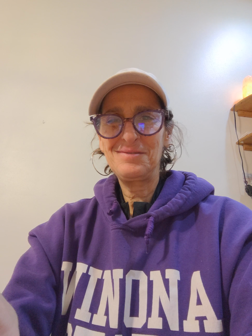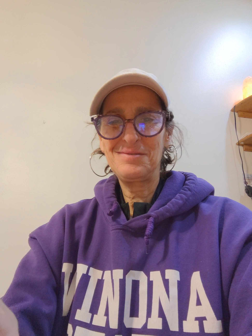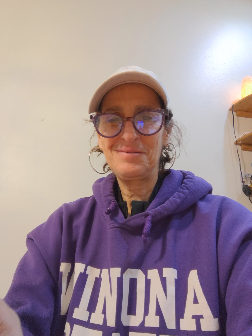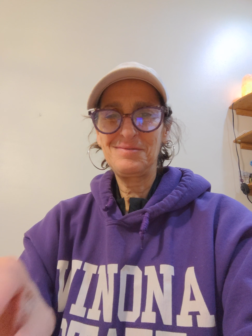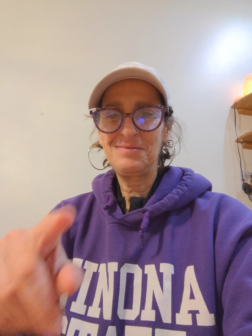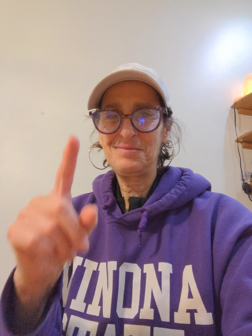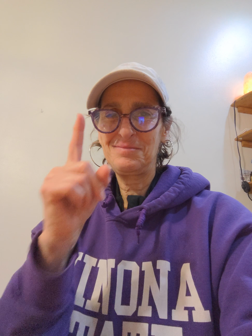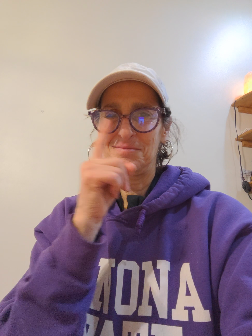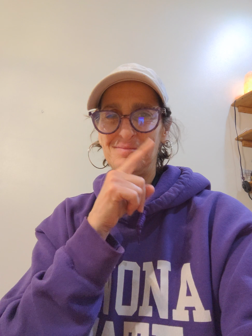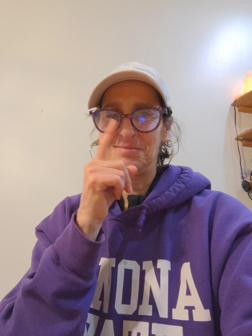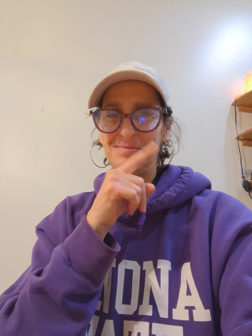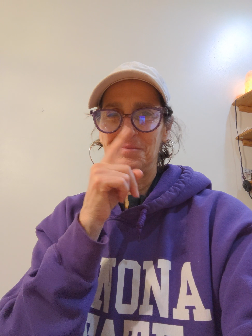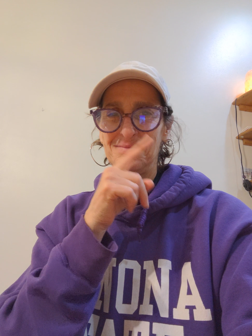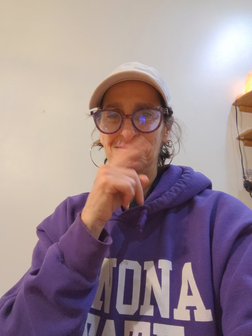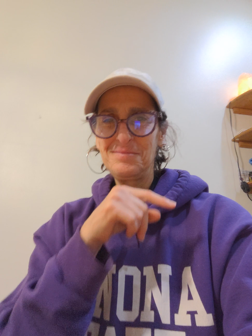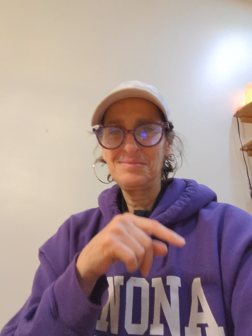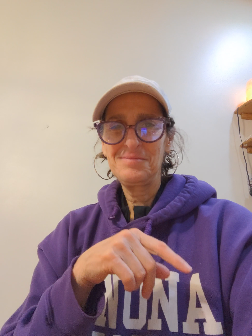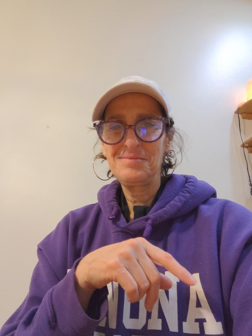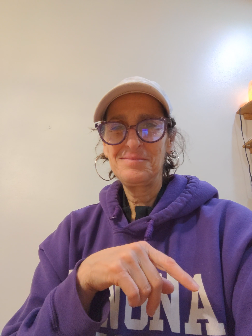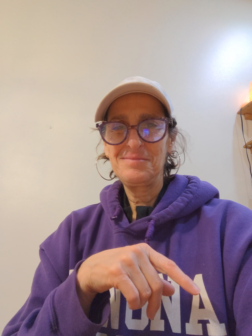mouse